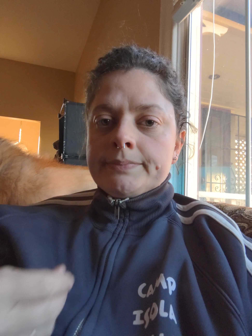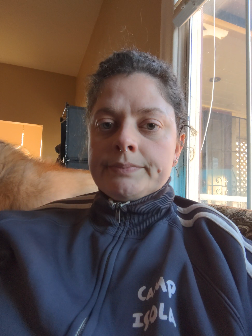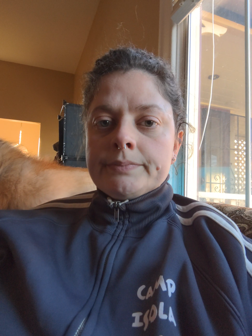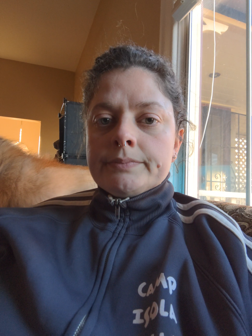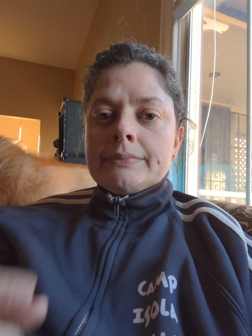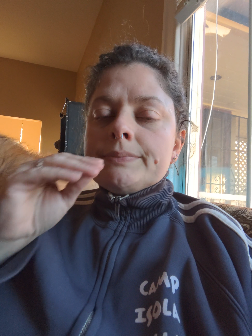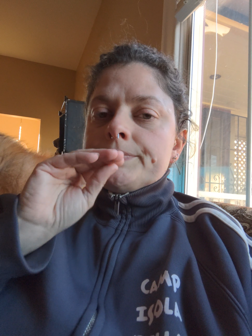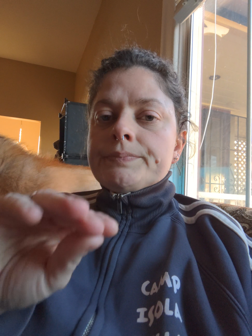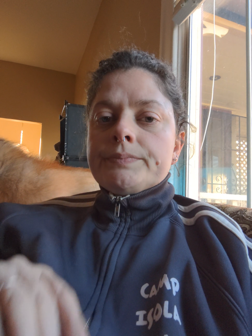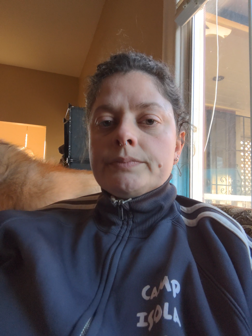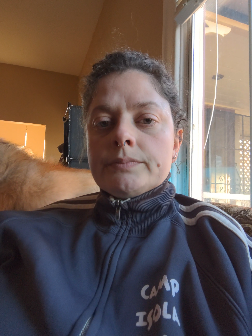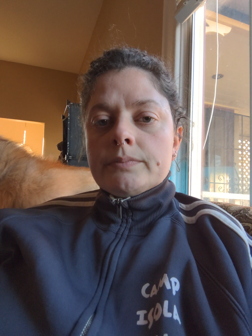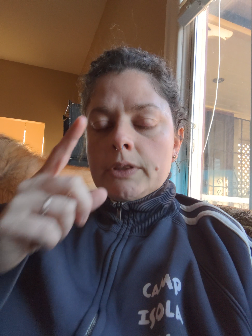kiss